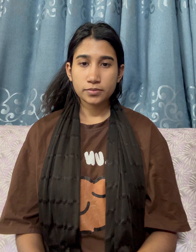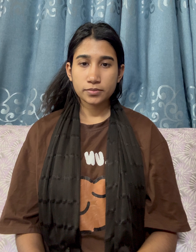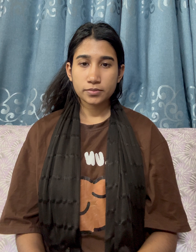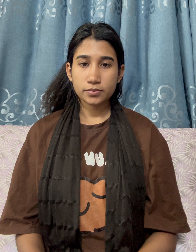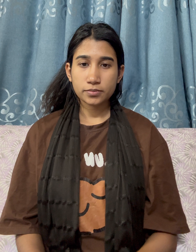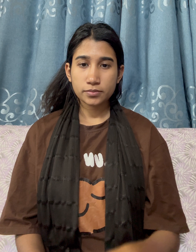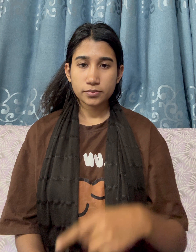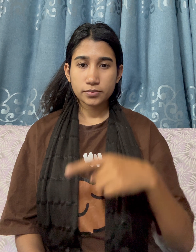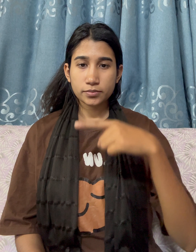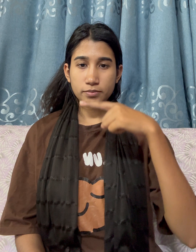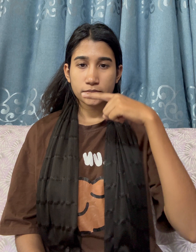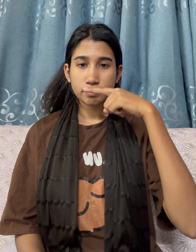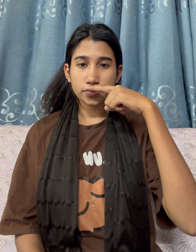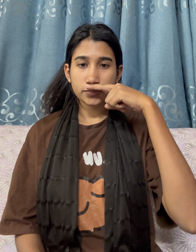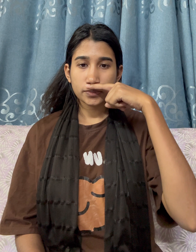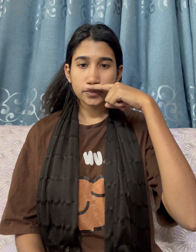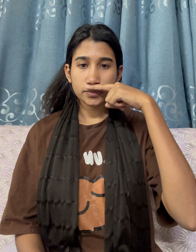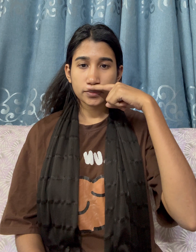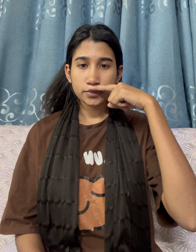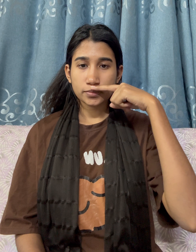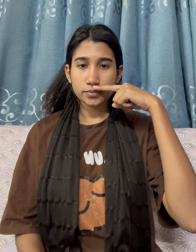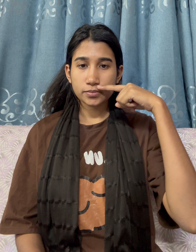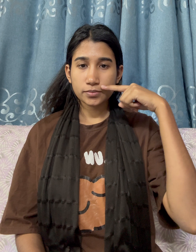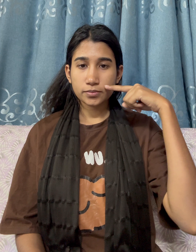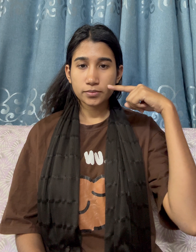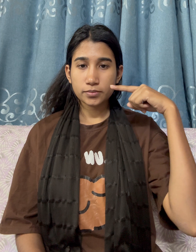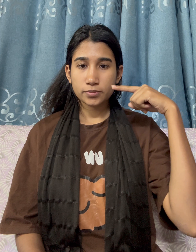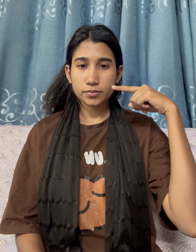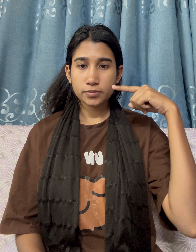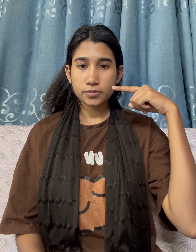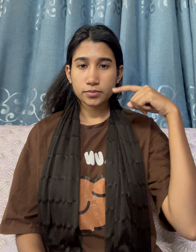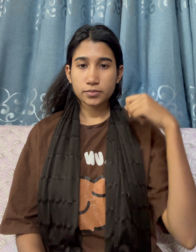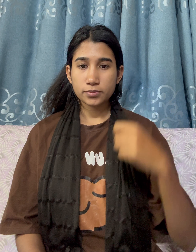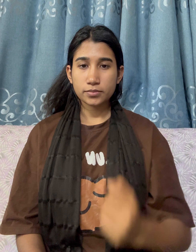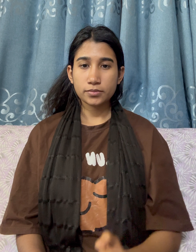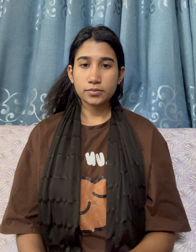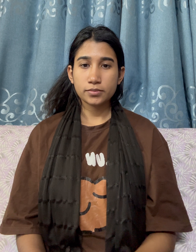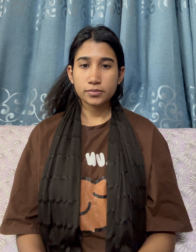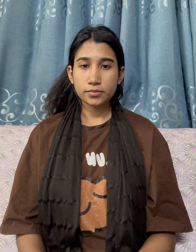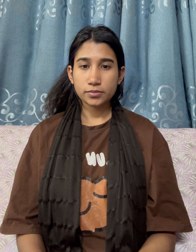বালক